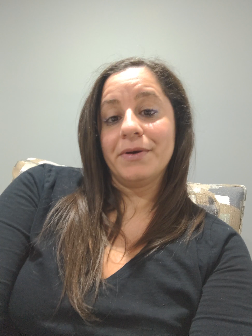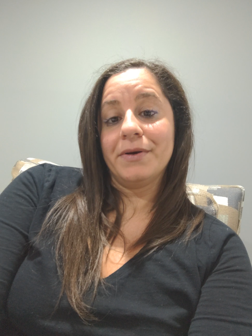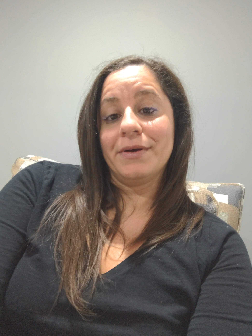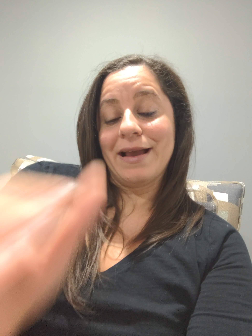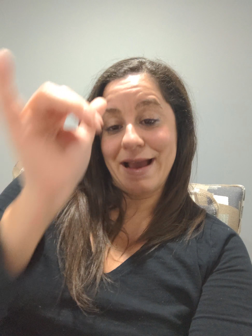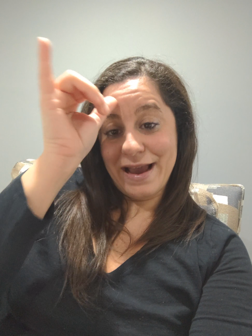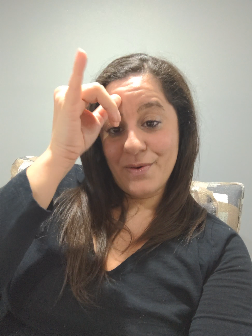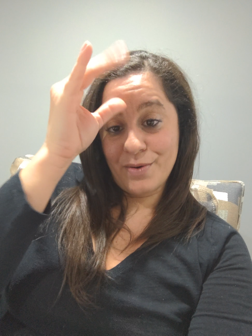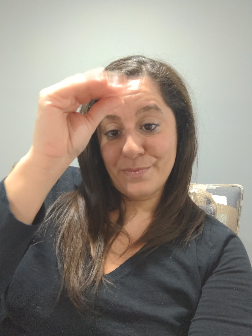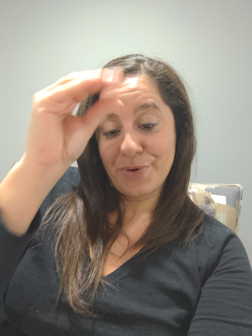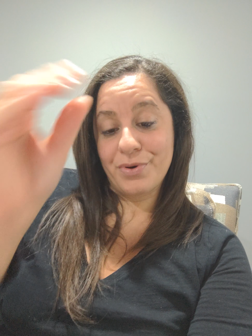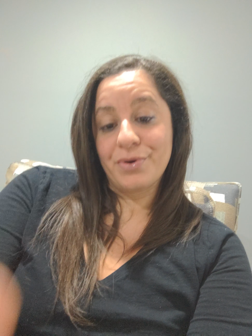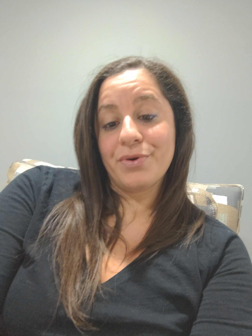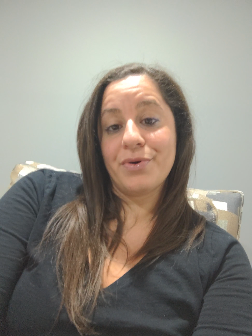cowboy